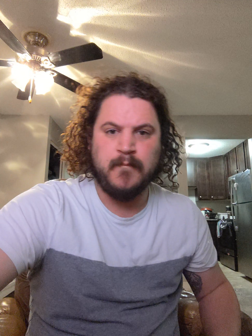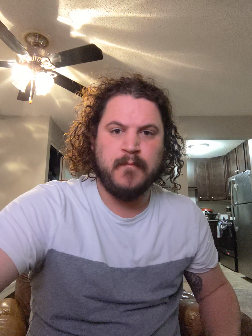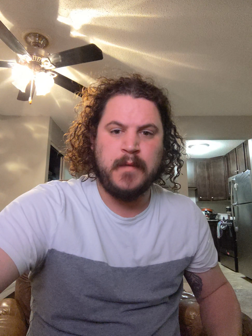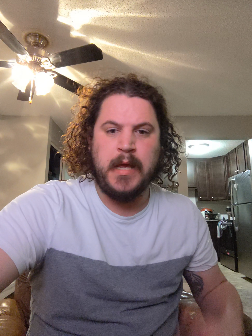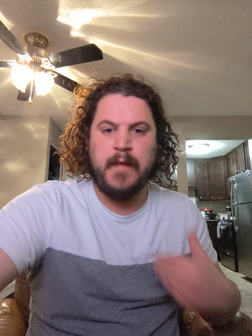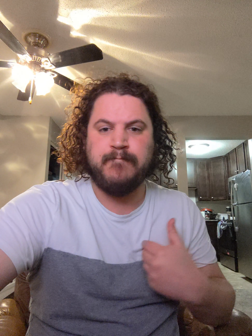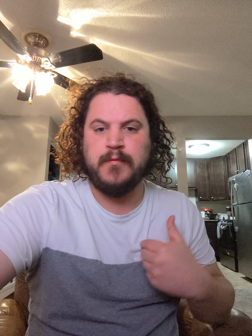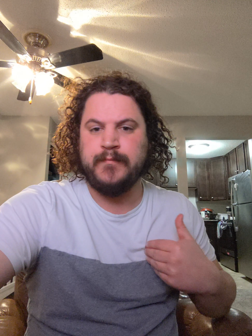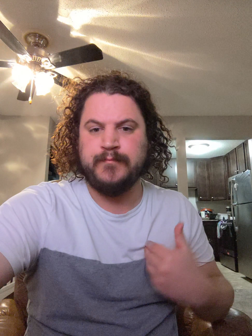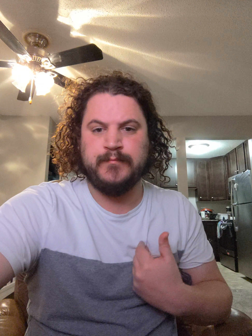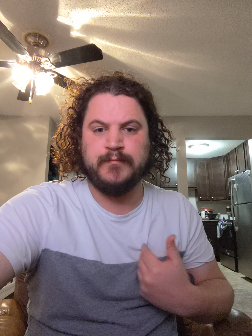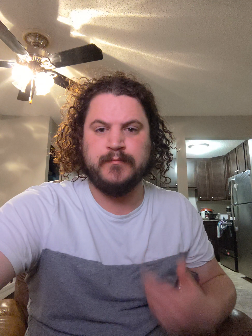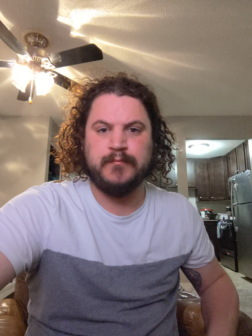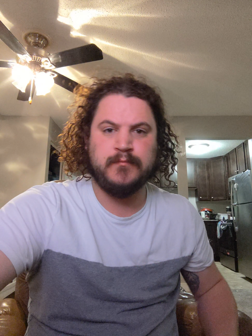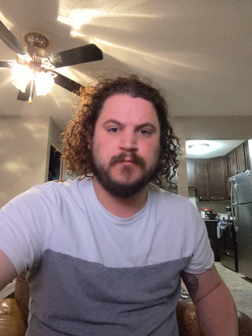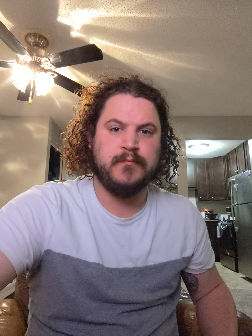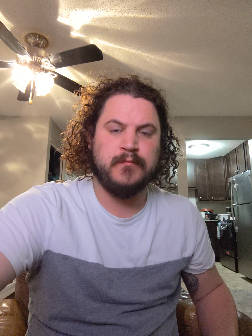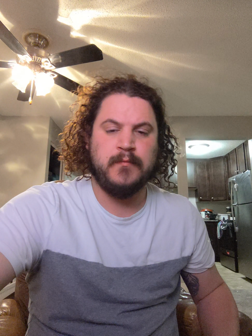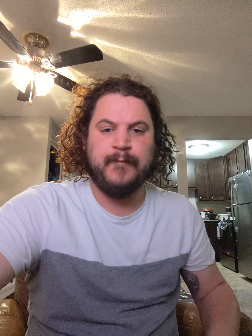animal